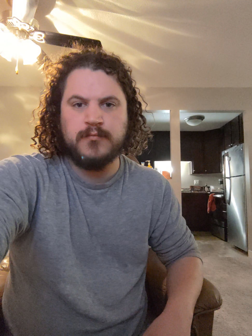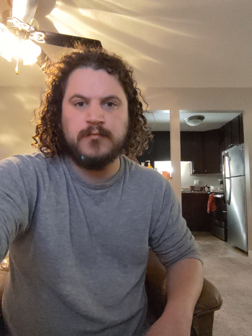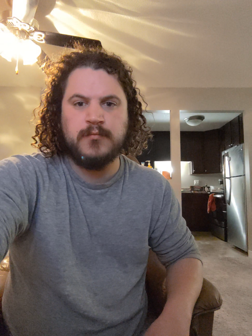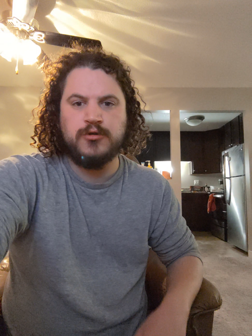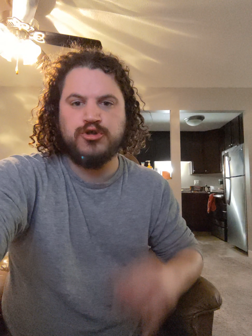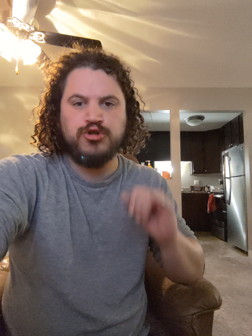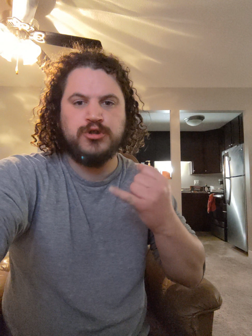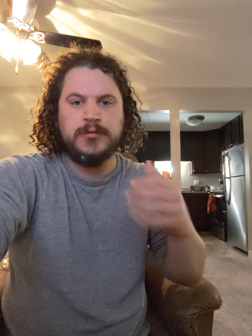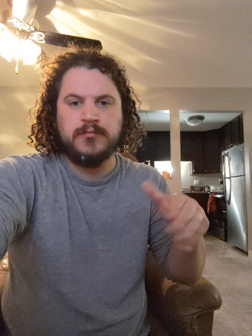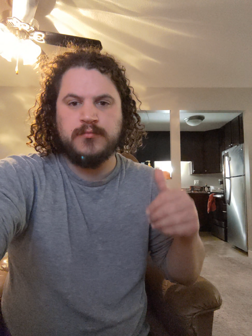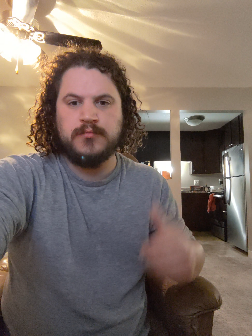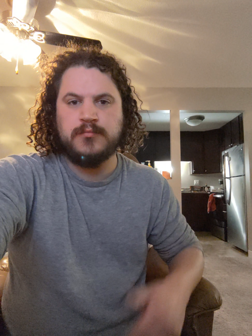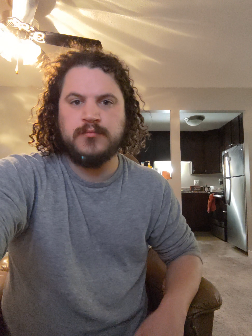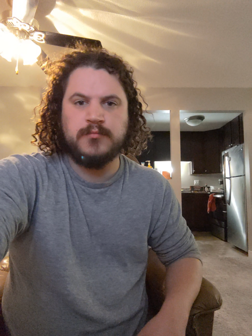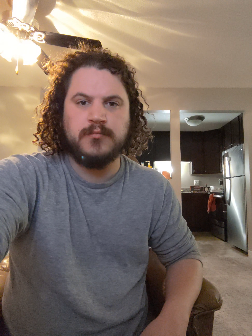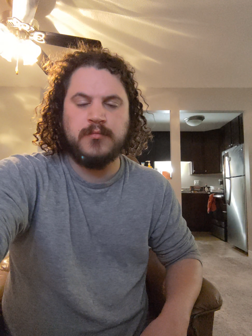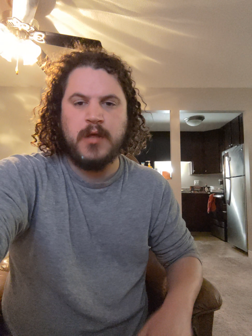jeans